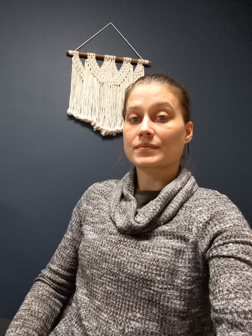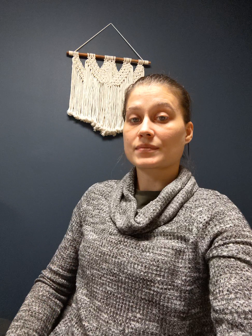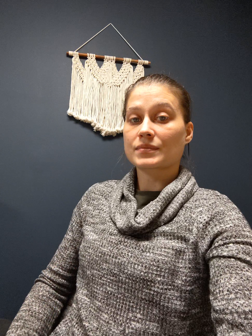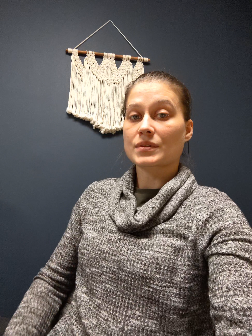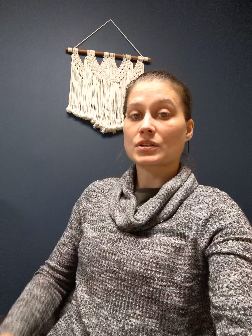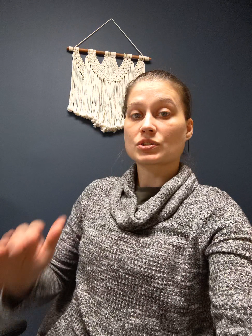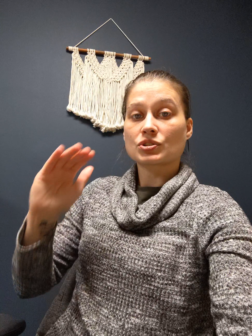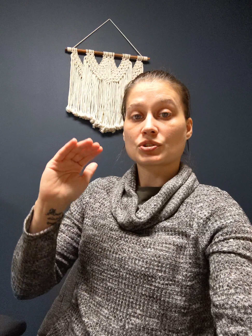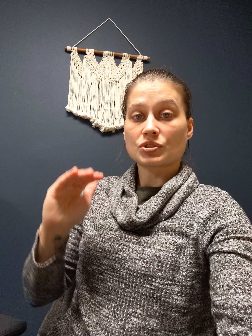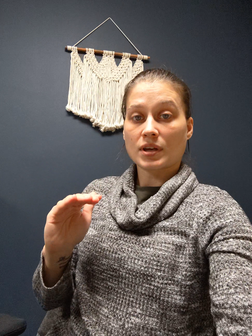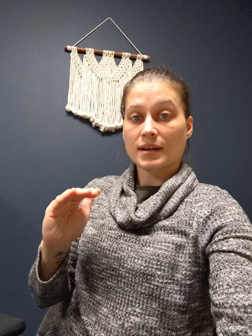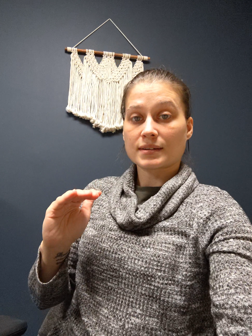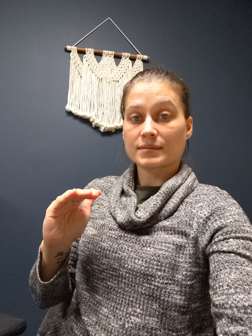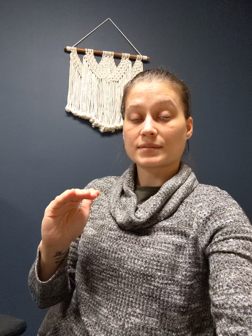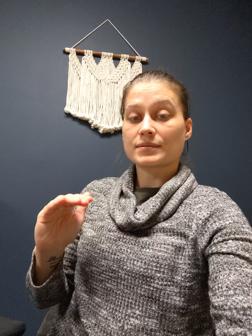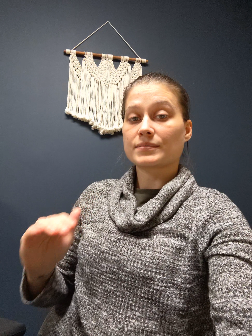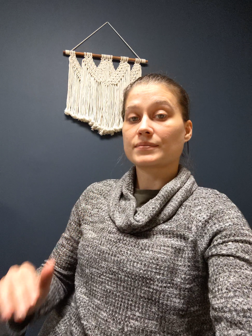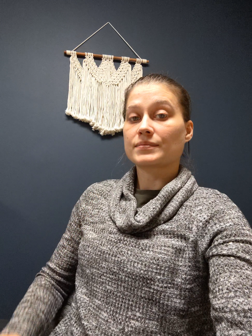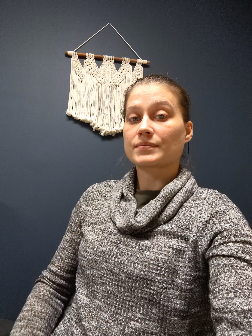child